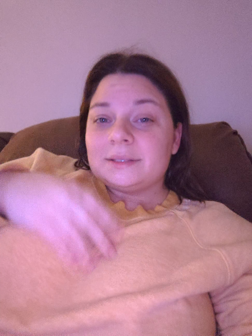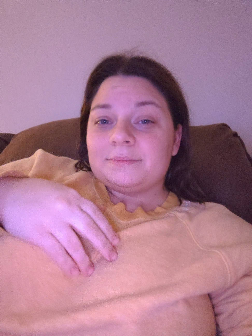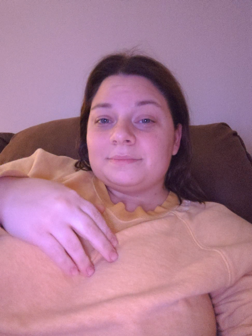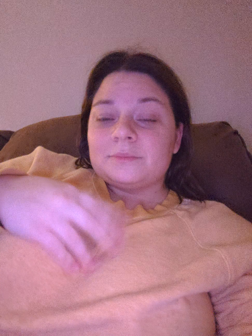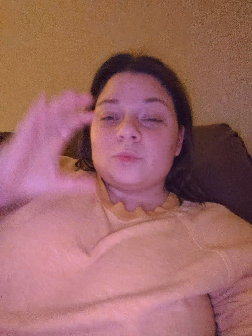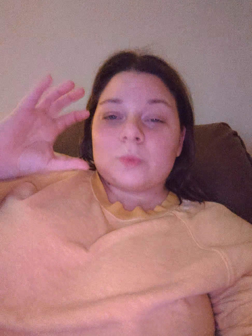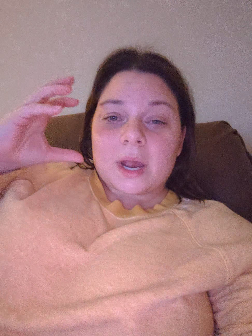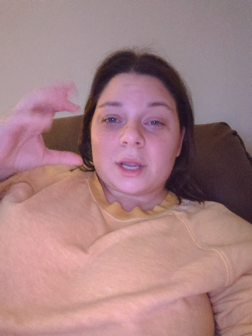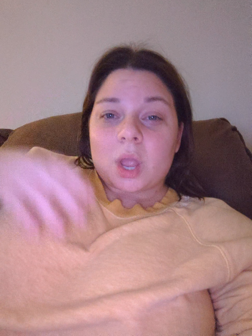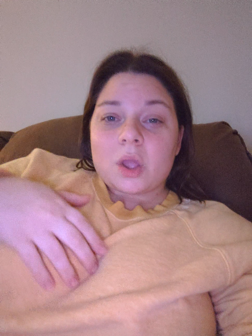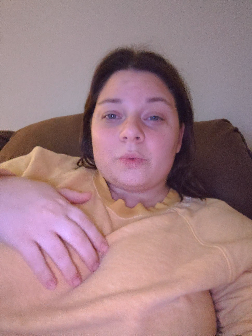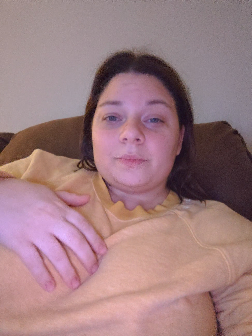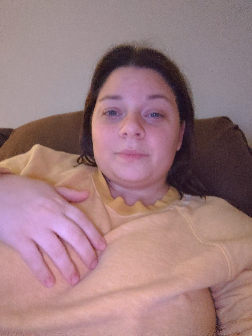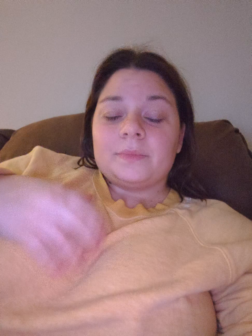radio